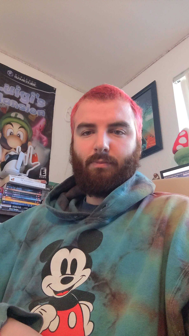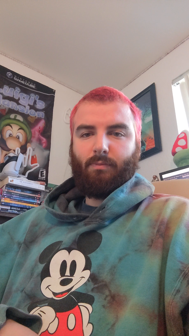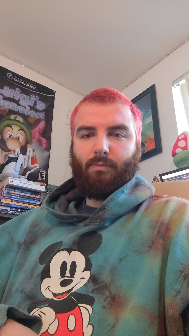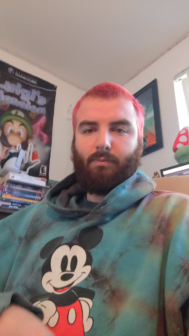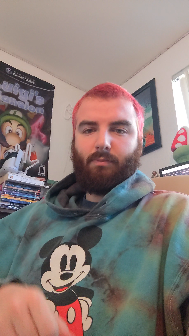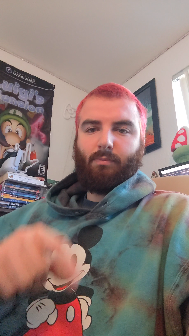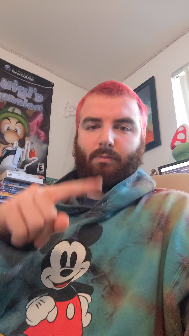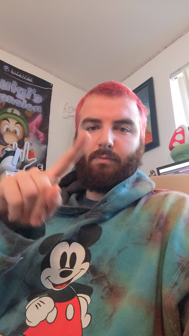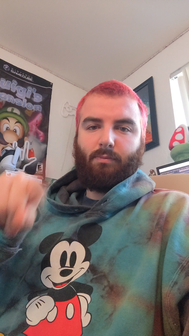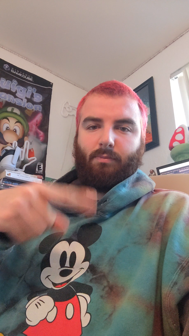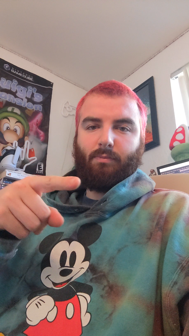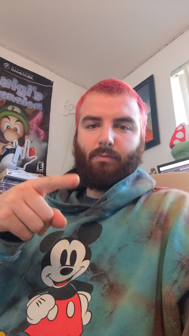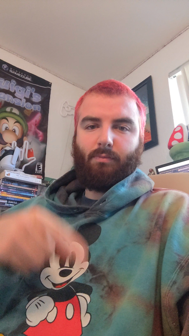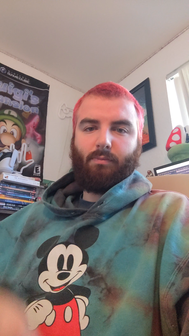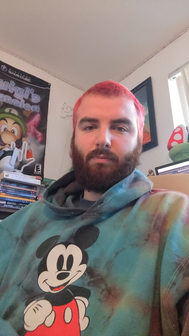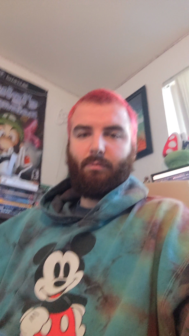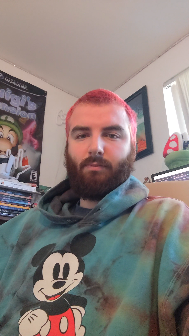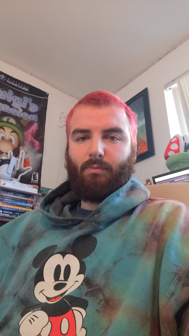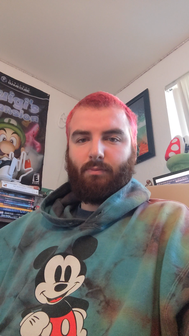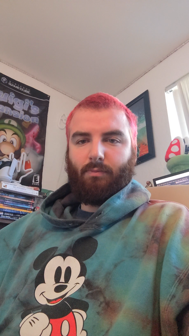about